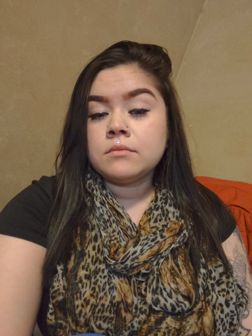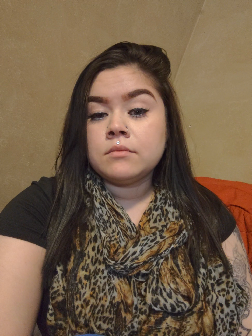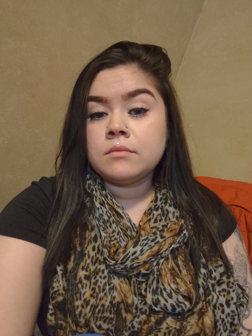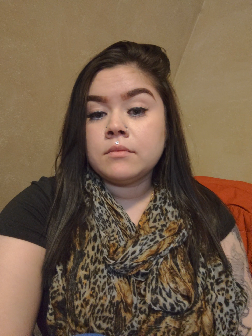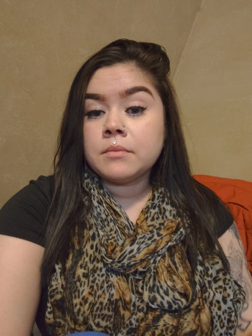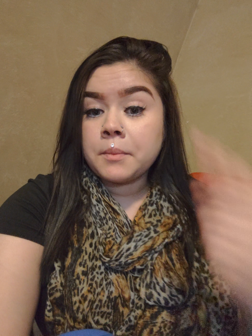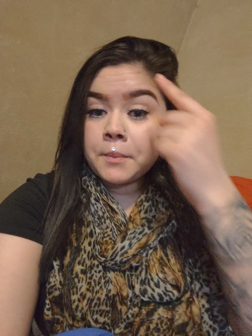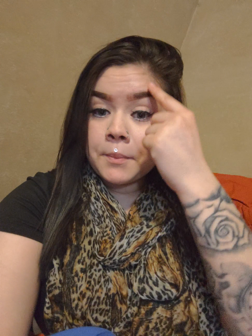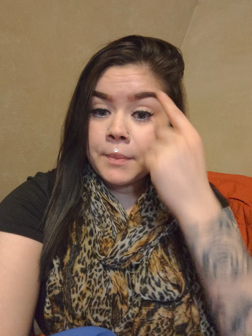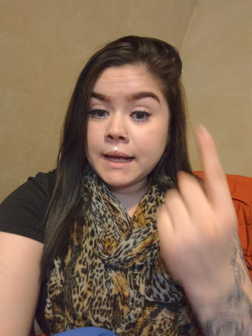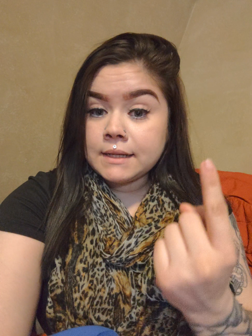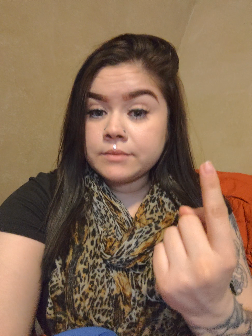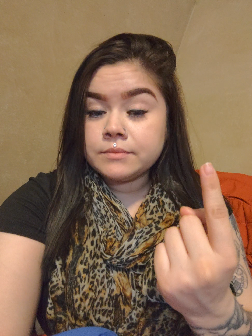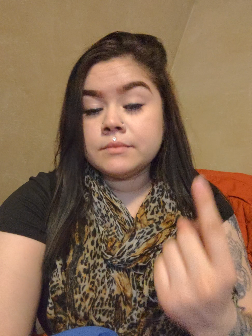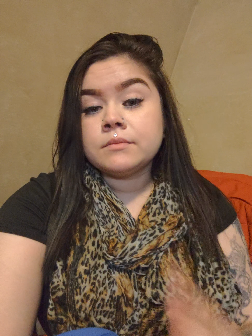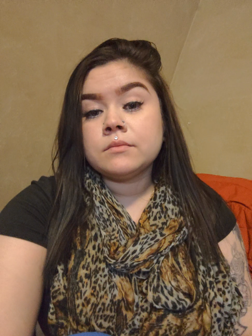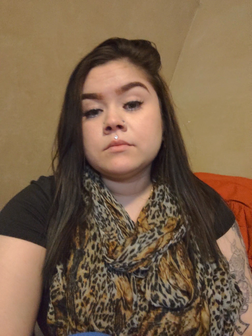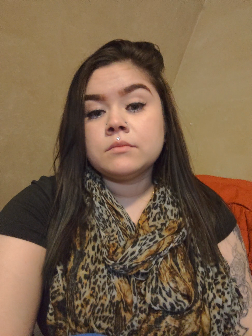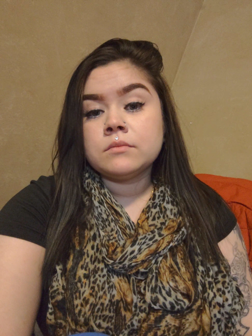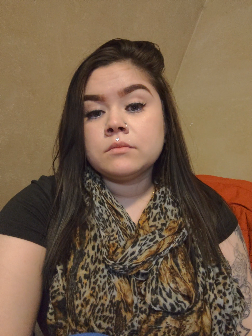penny